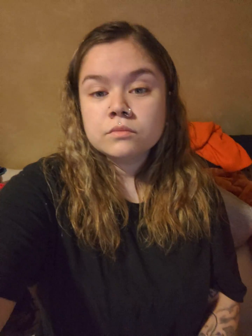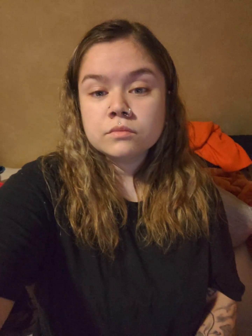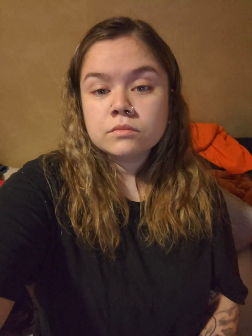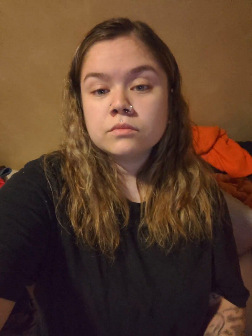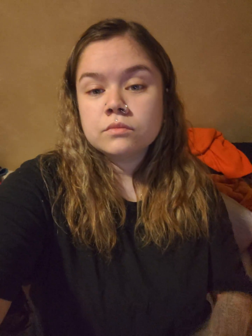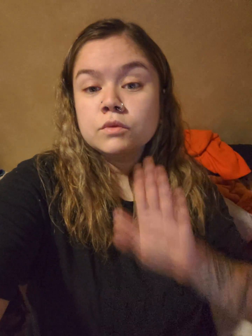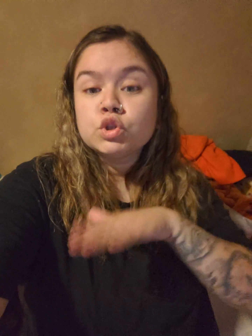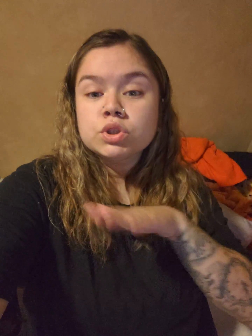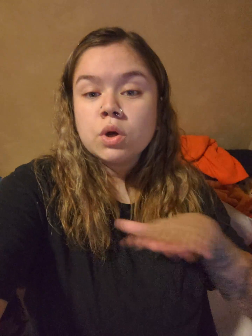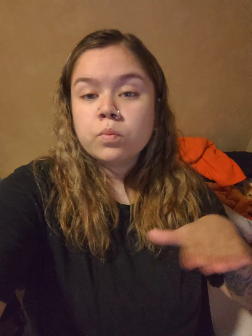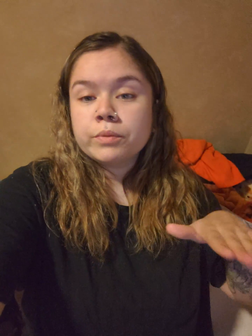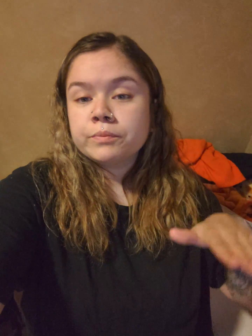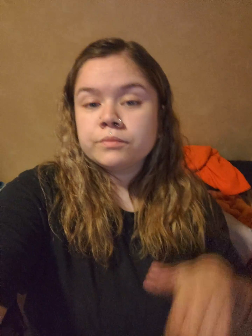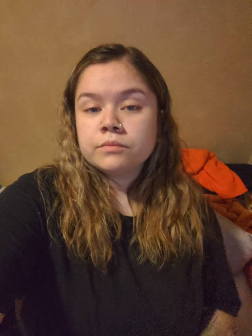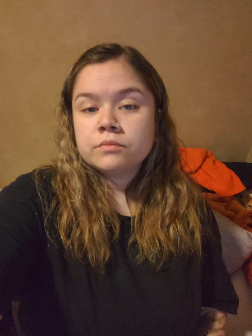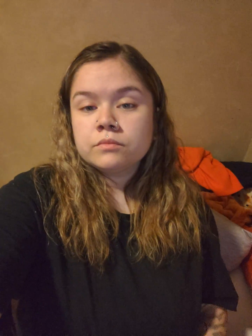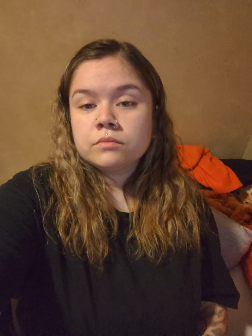children